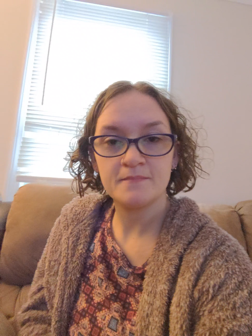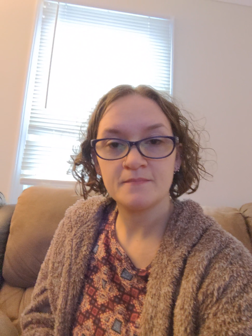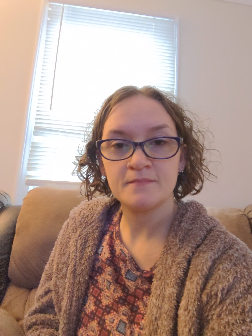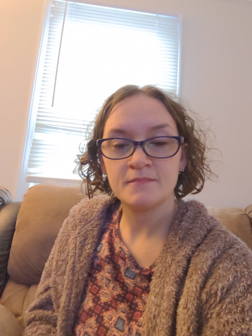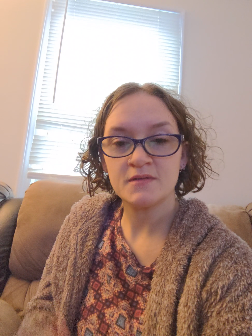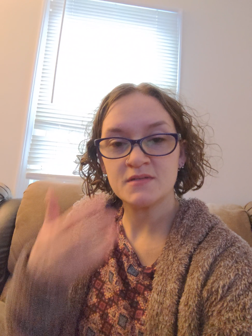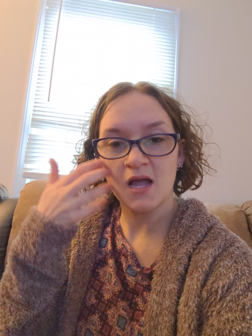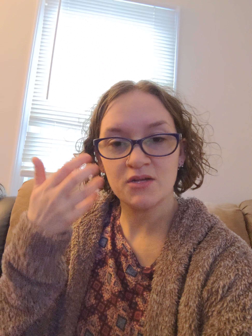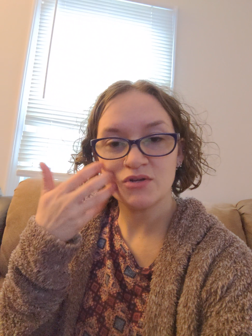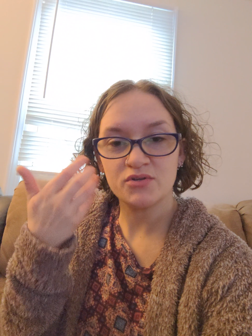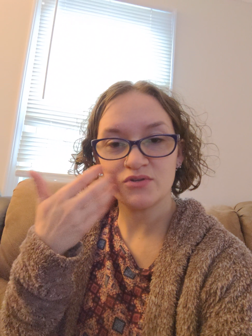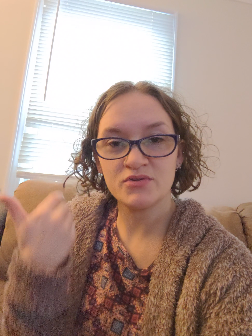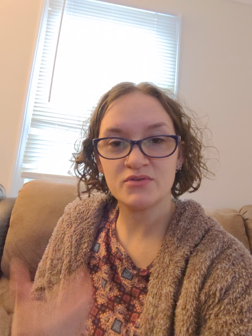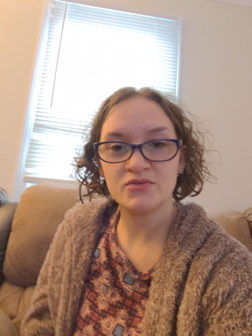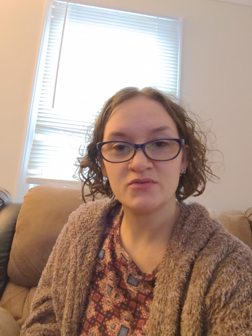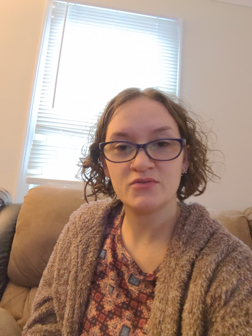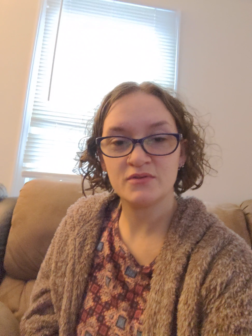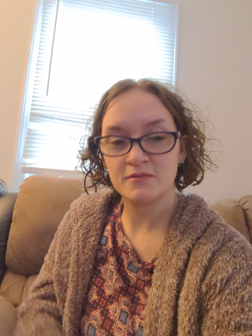tiger